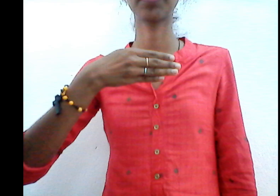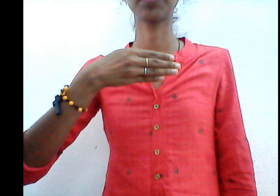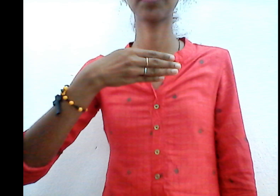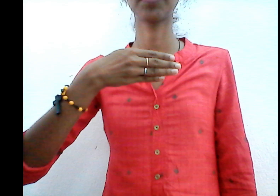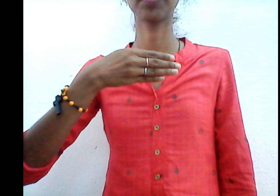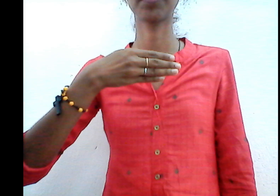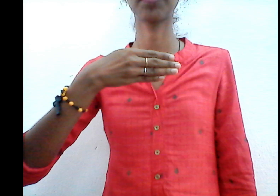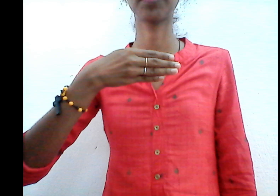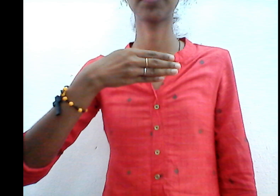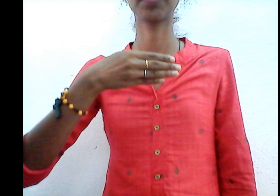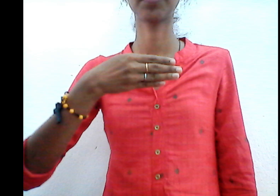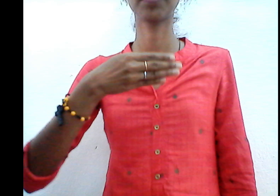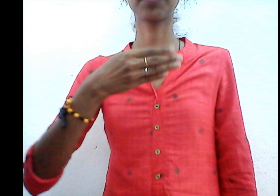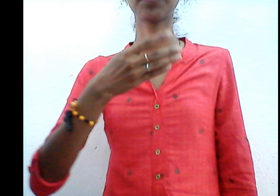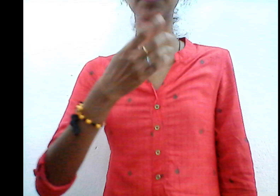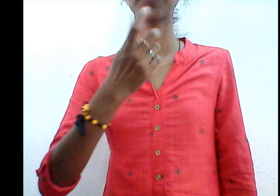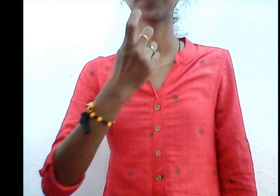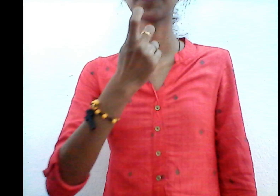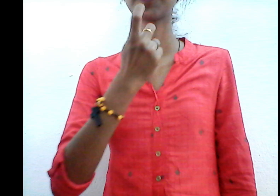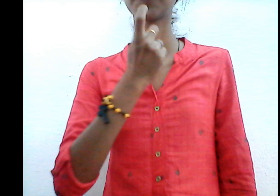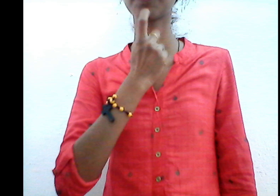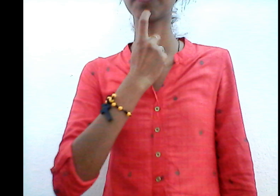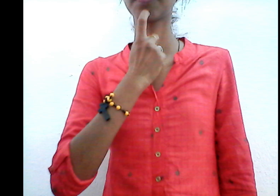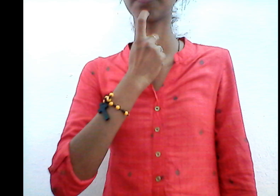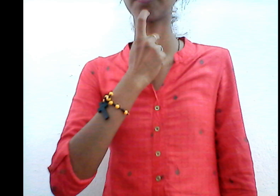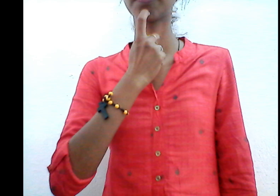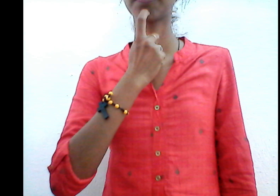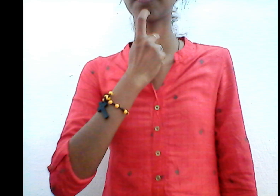അം